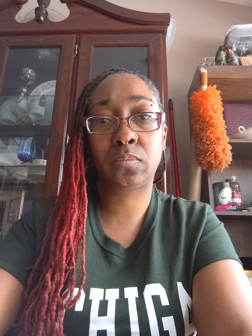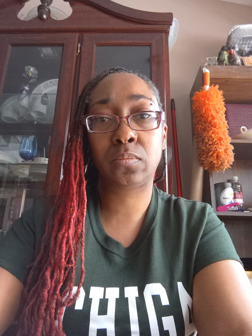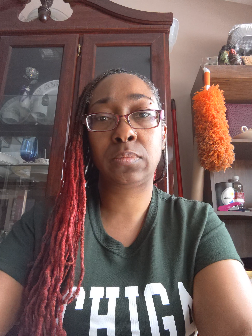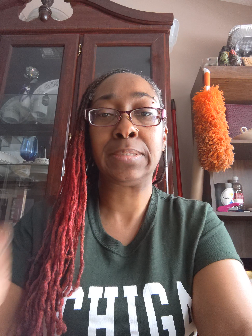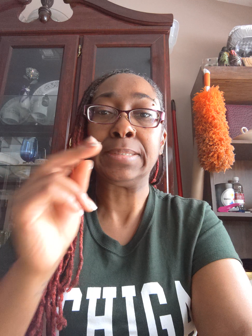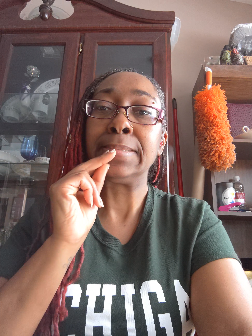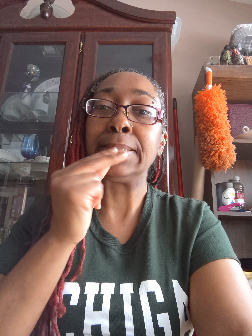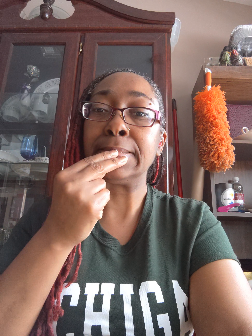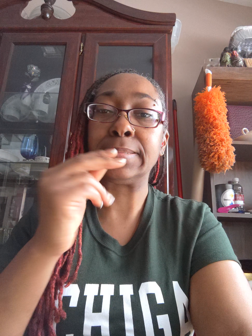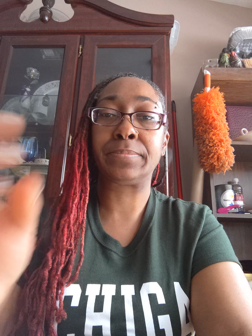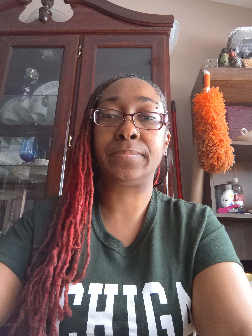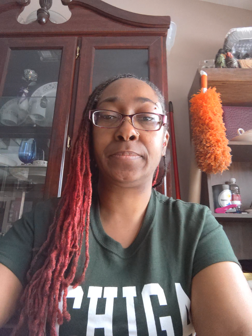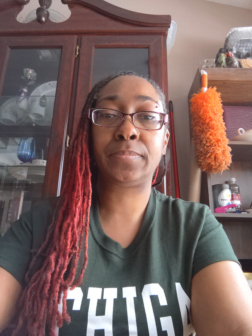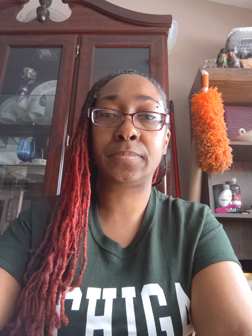kiss